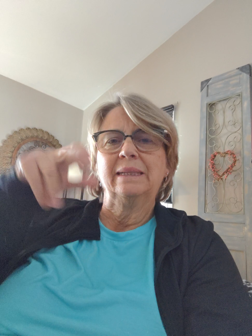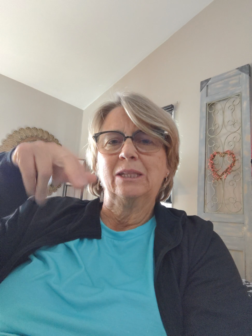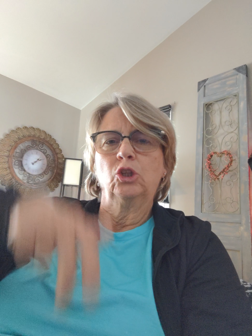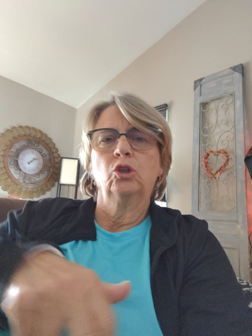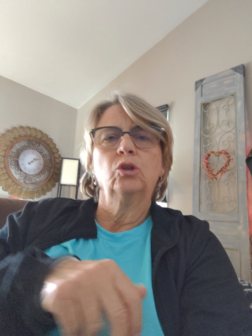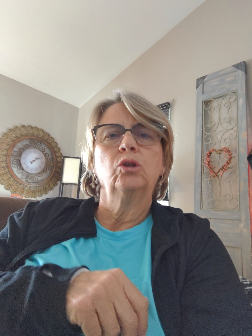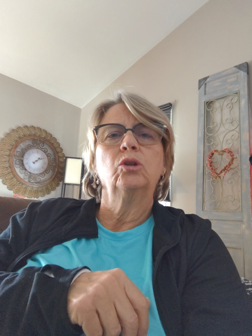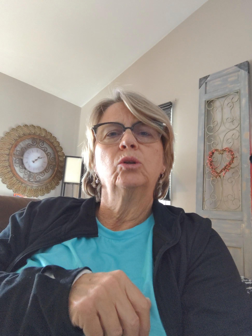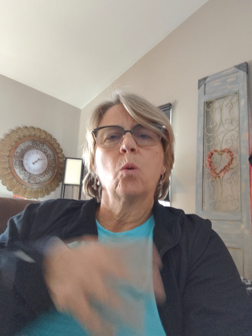stairs